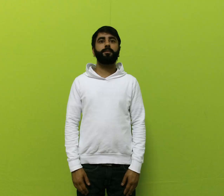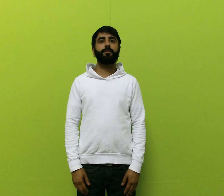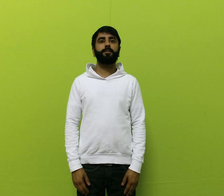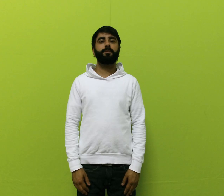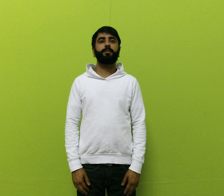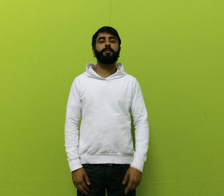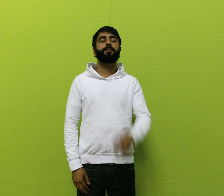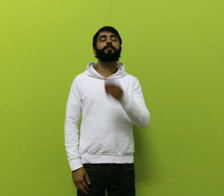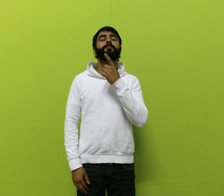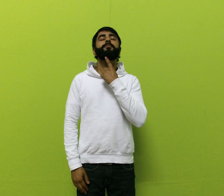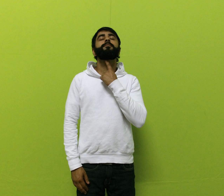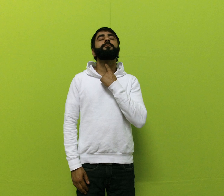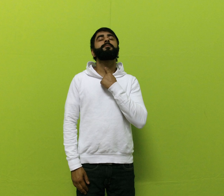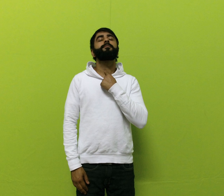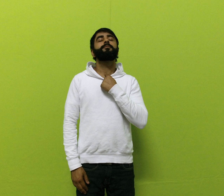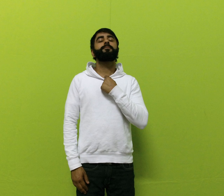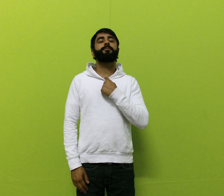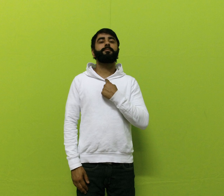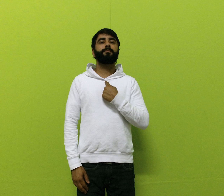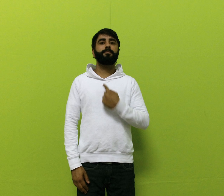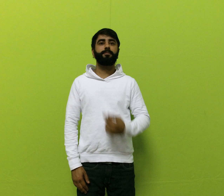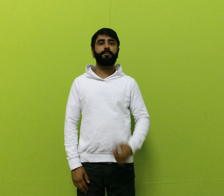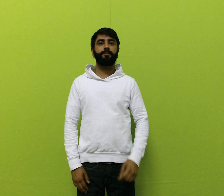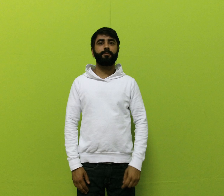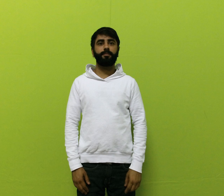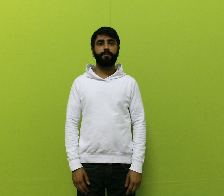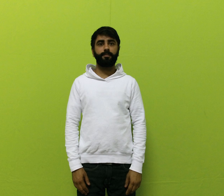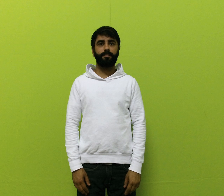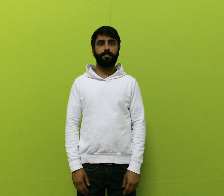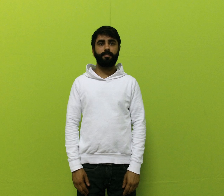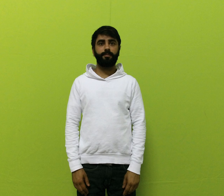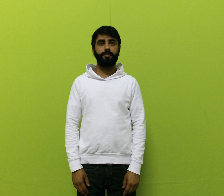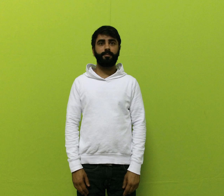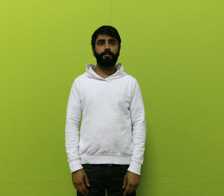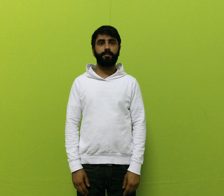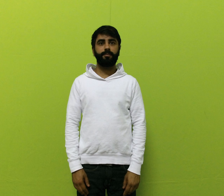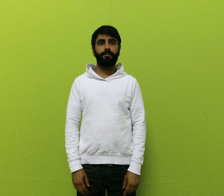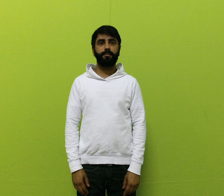vontade